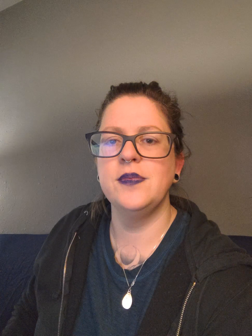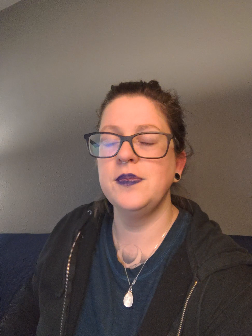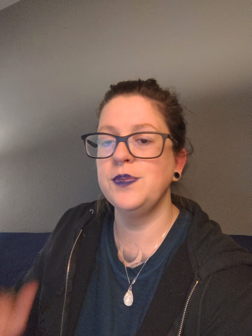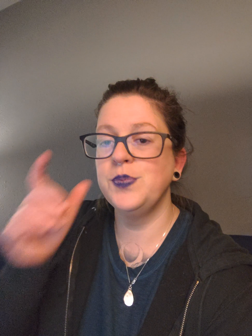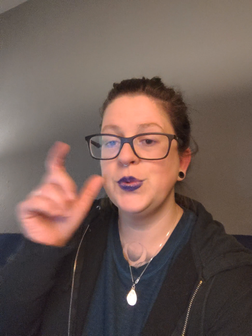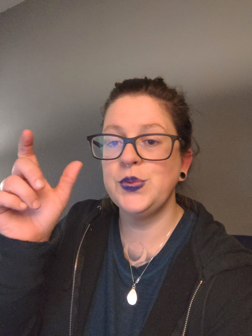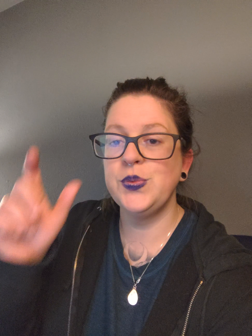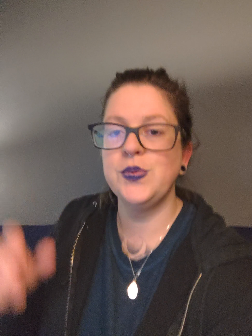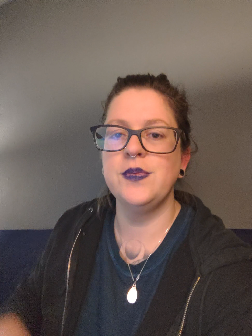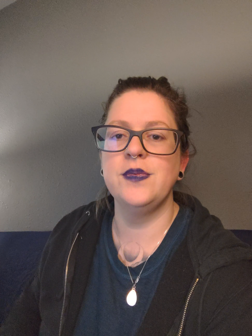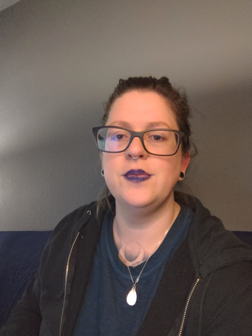moon